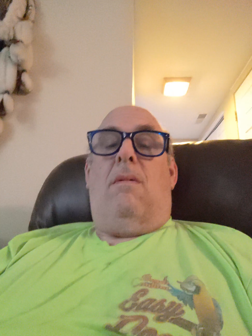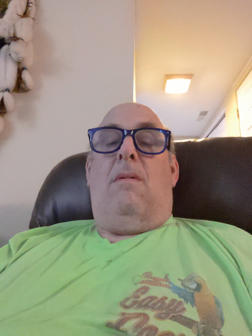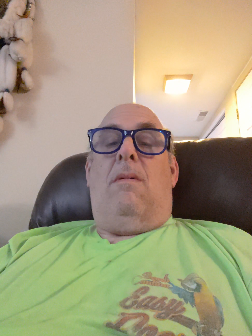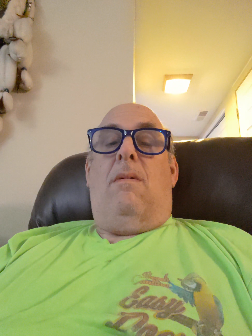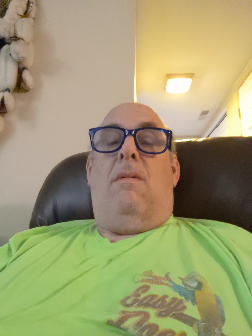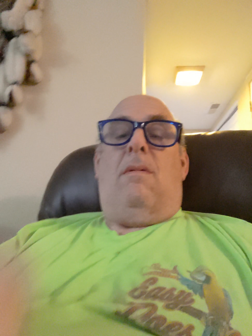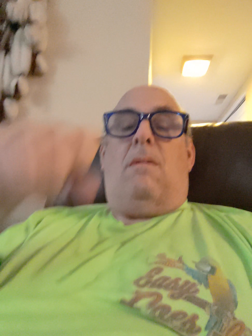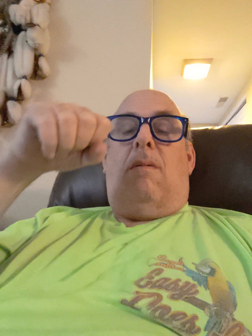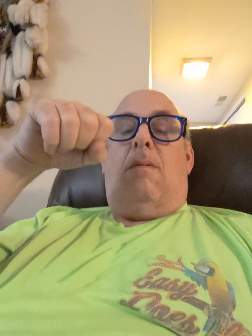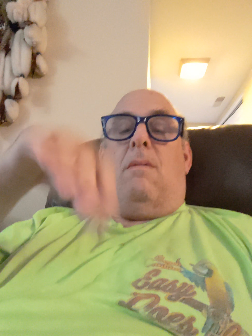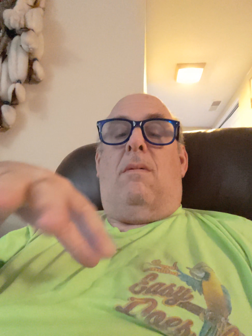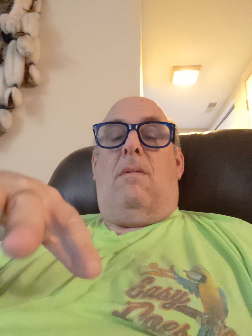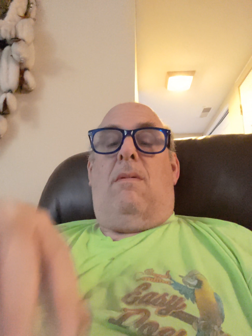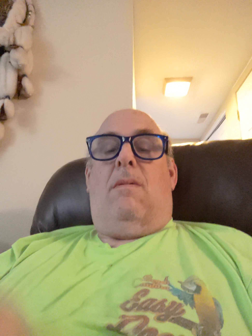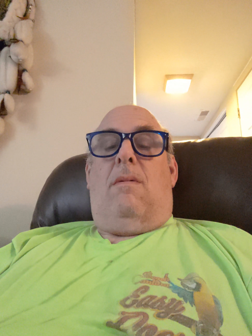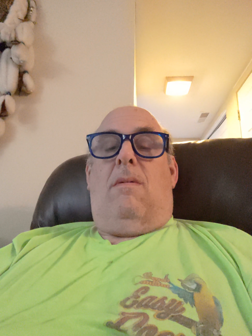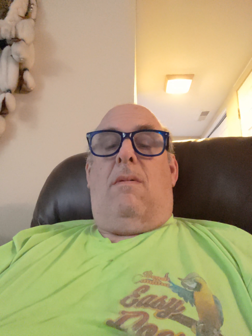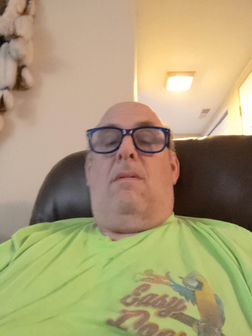drop